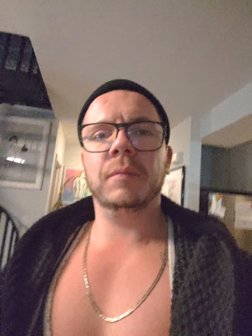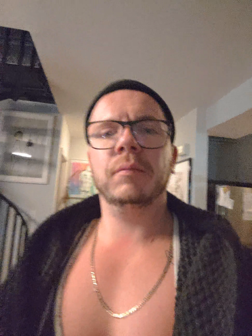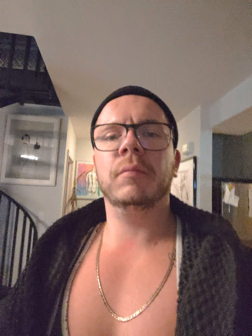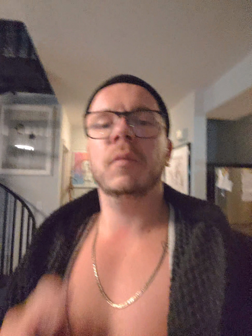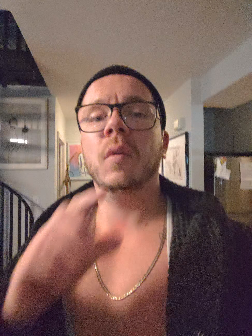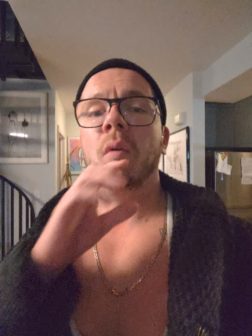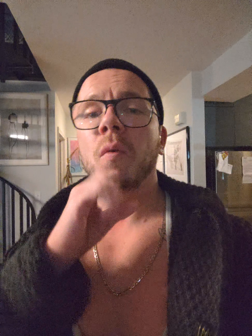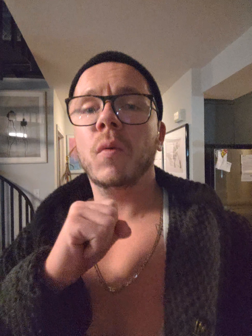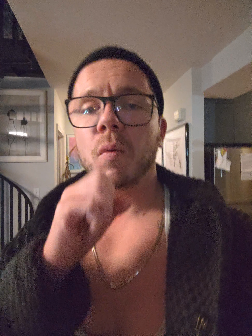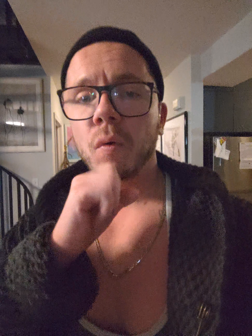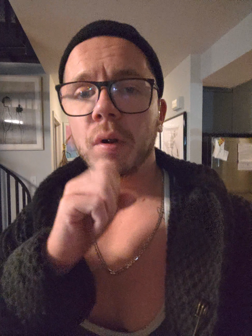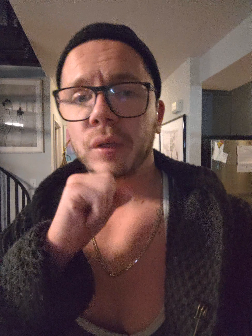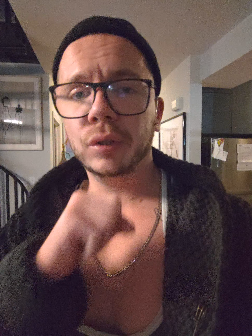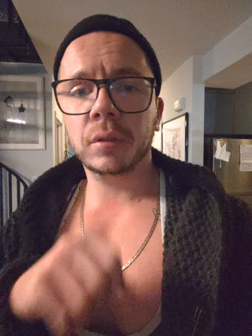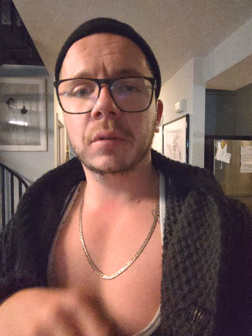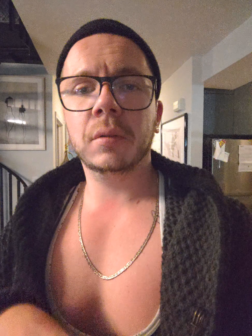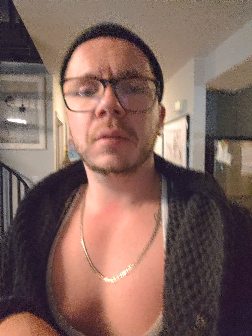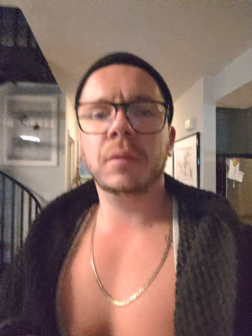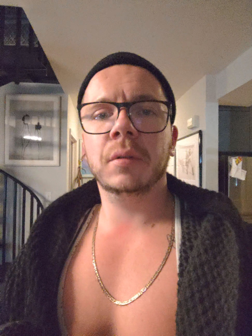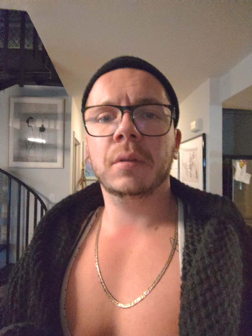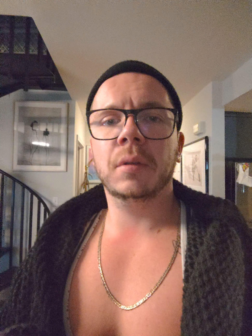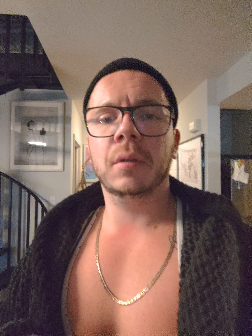orange